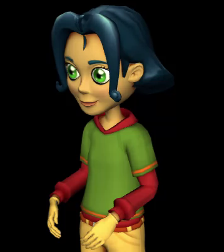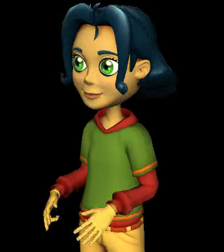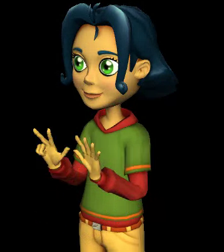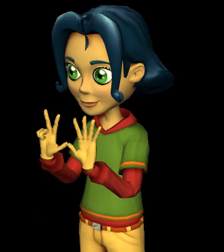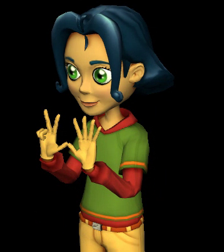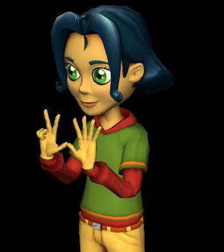8